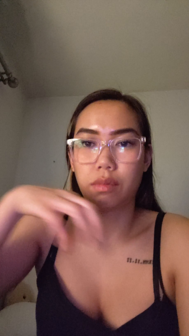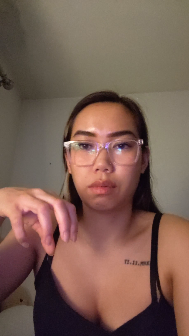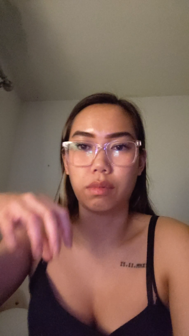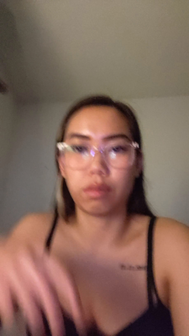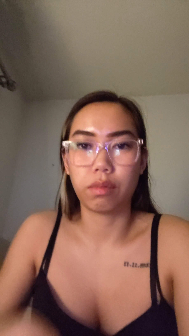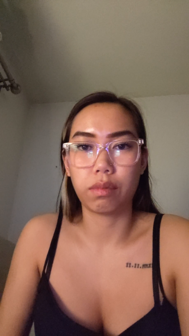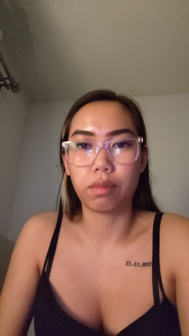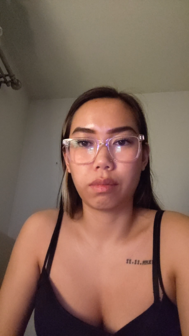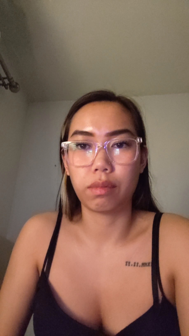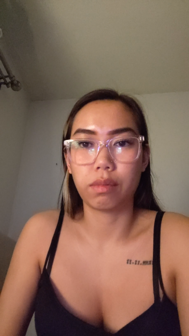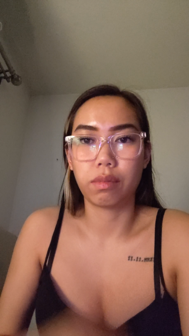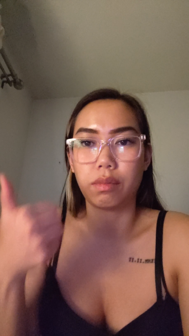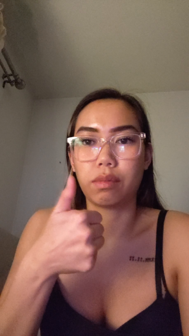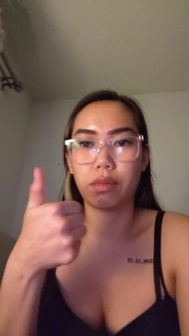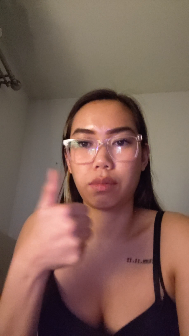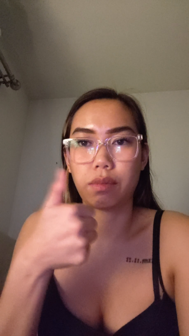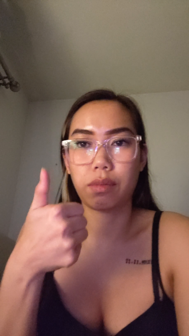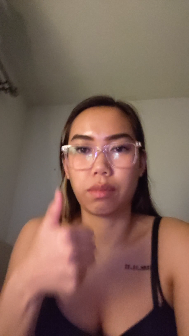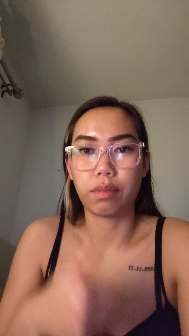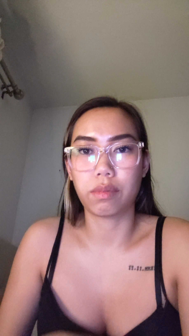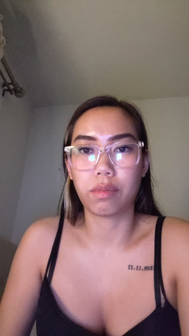game